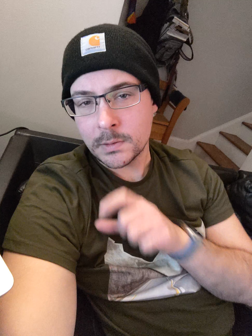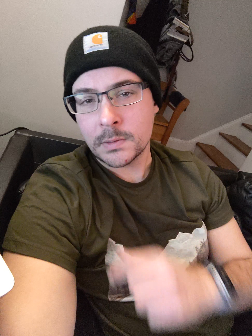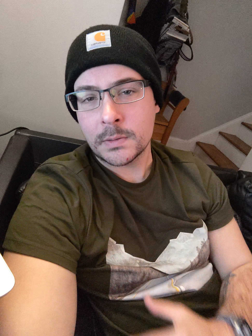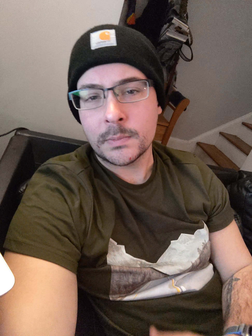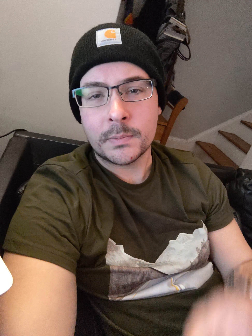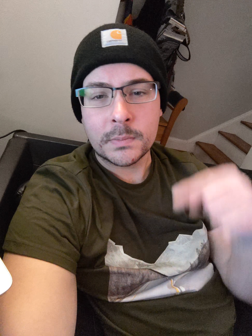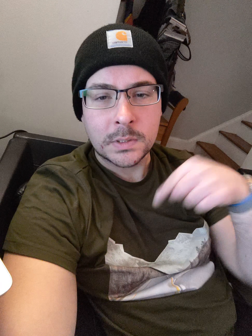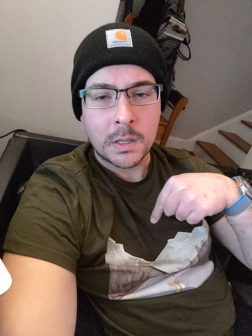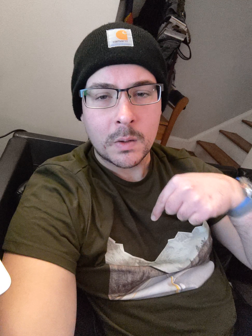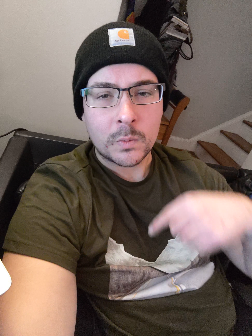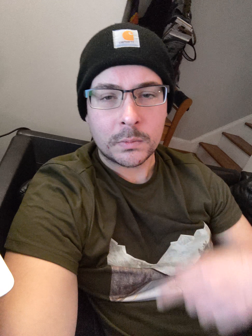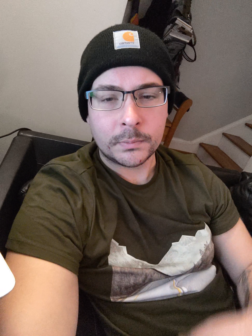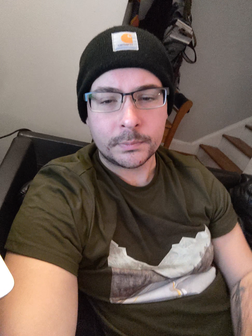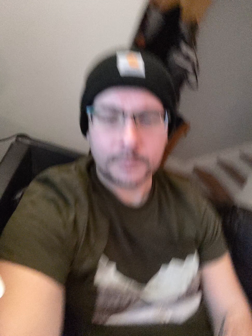down